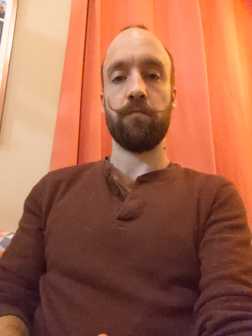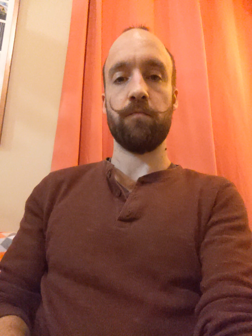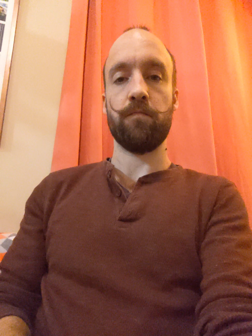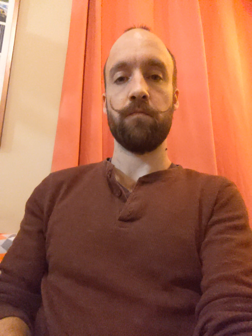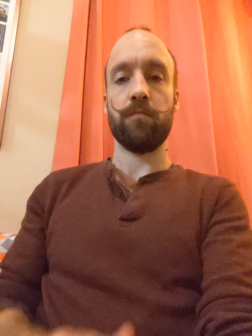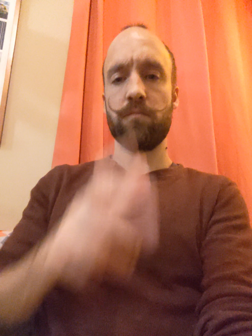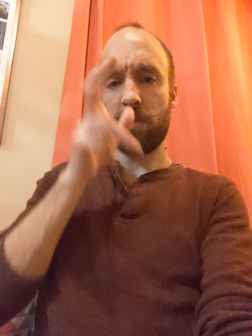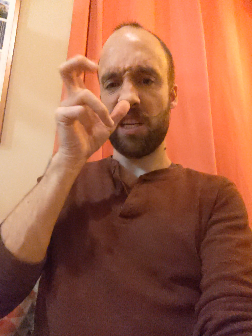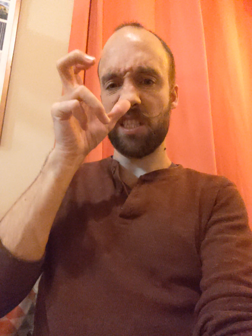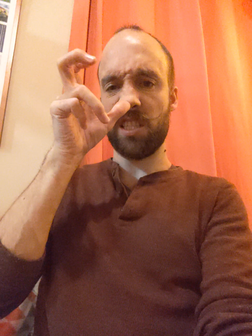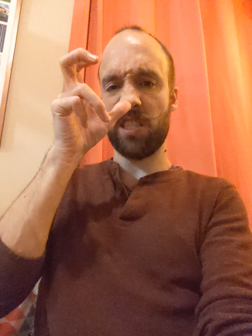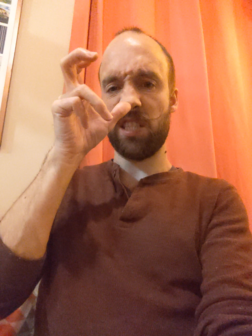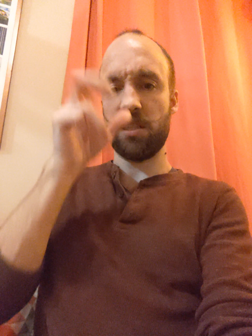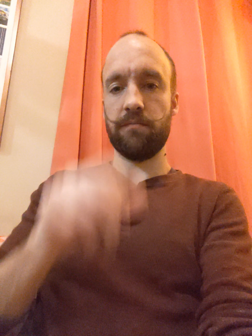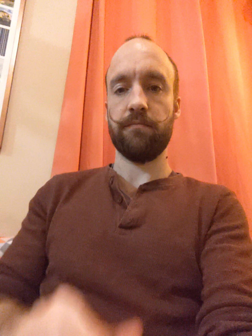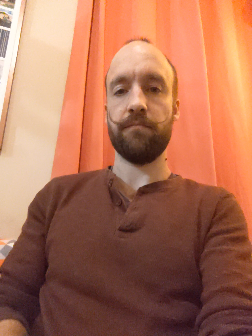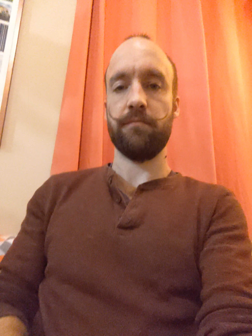bug